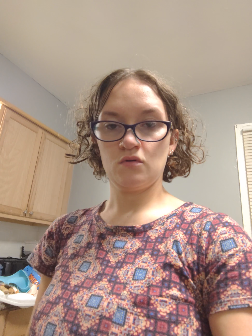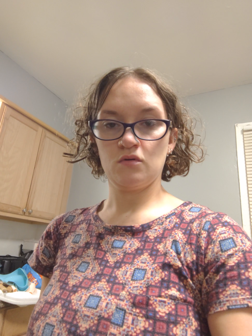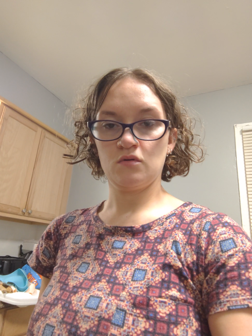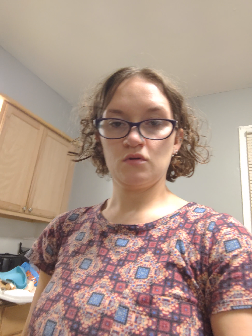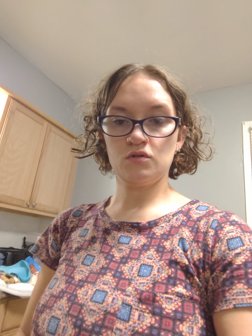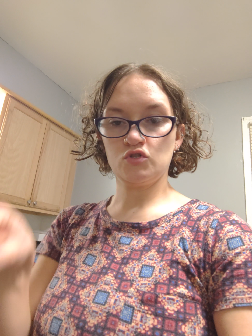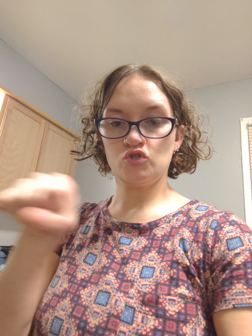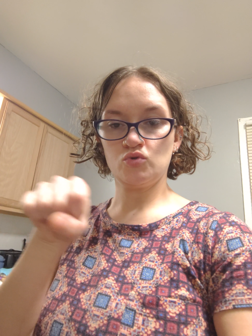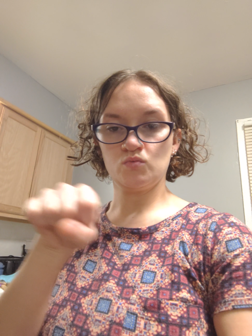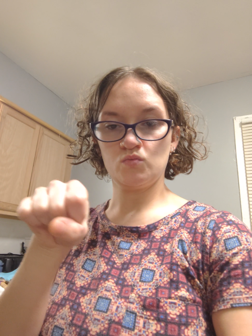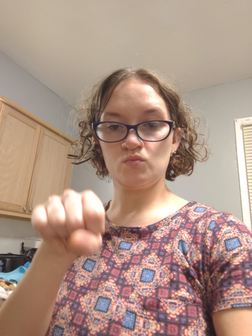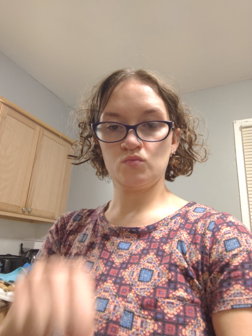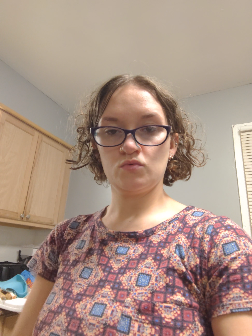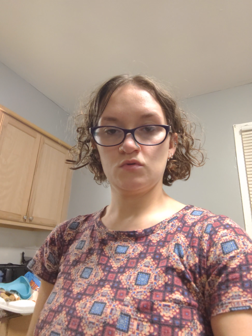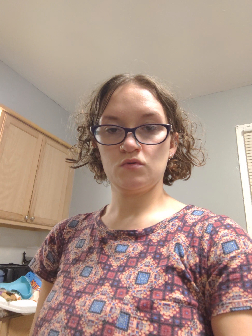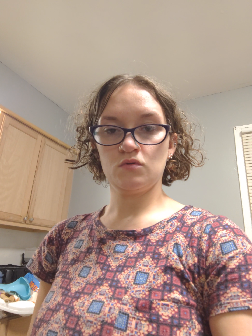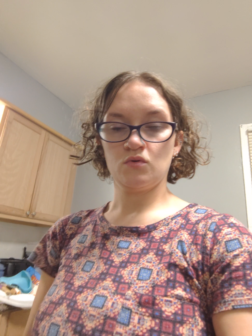shoe